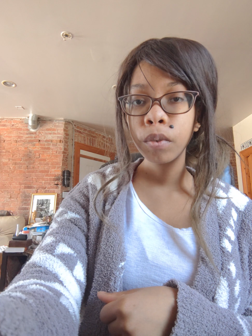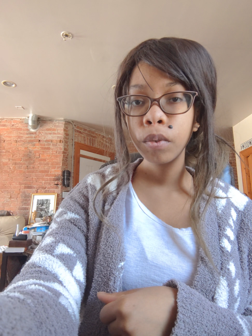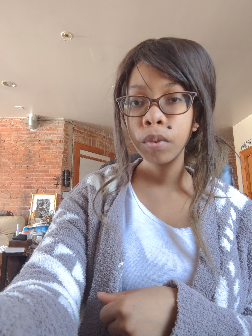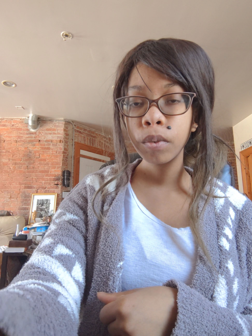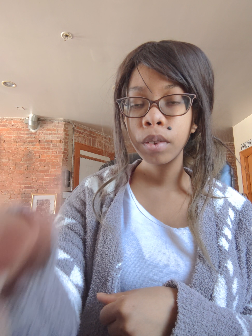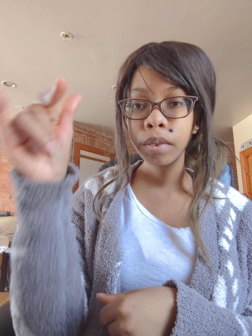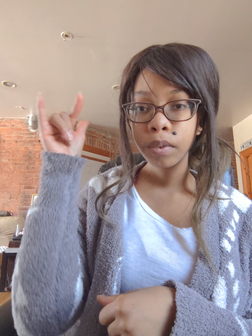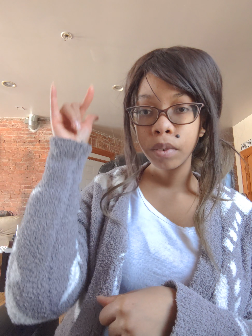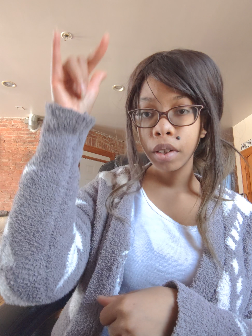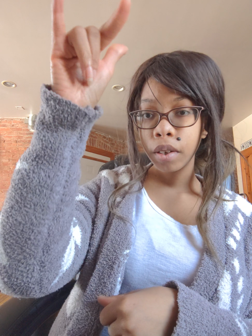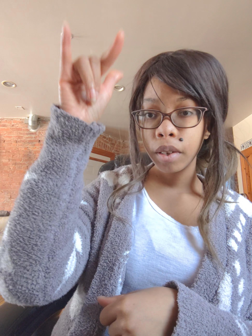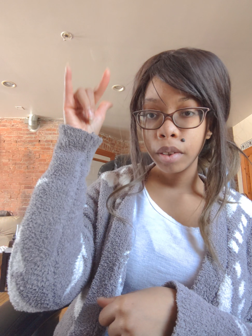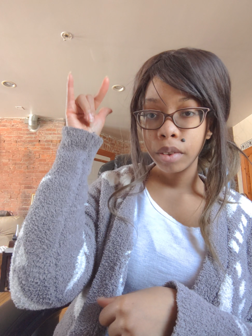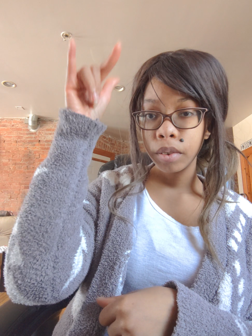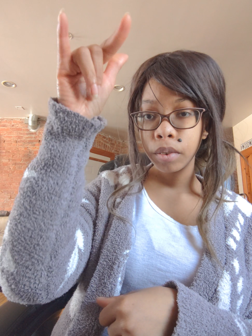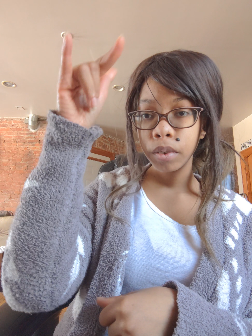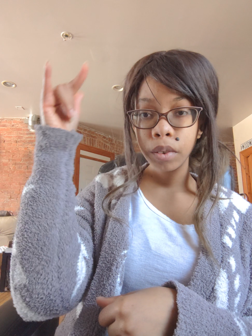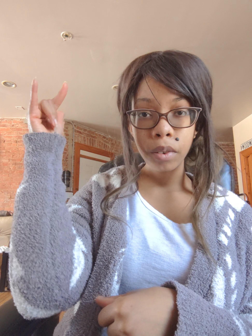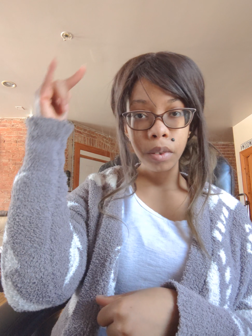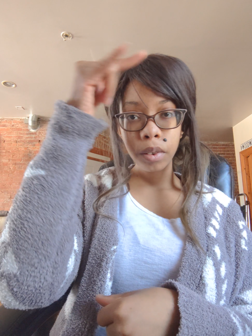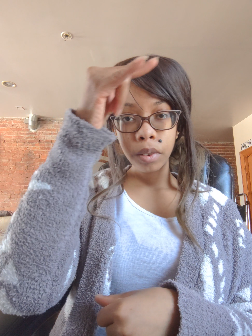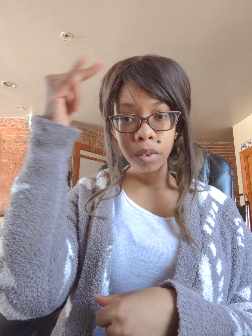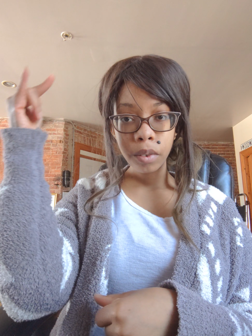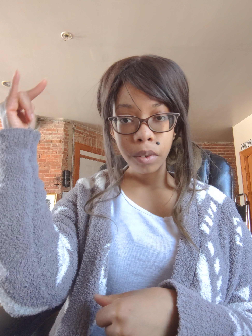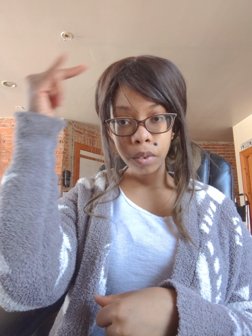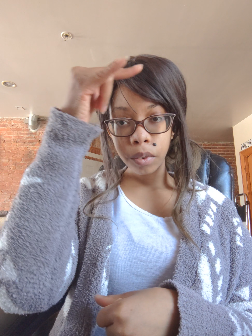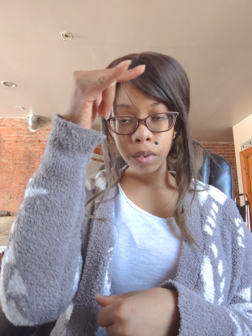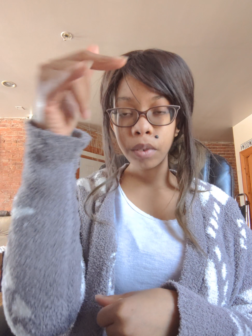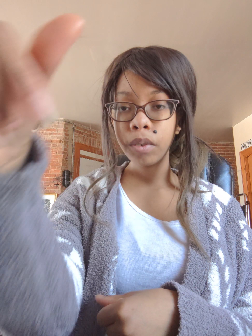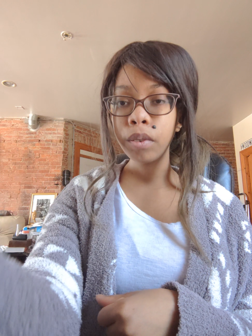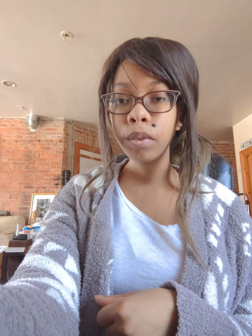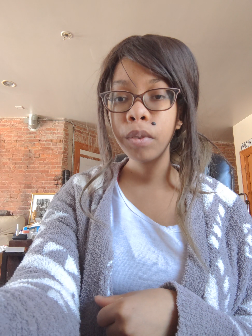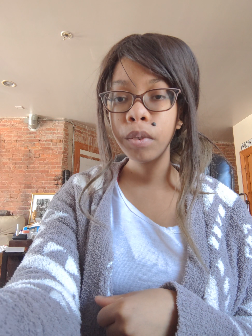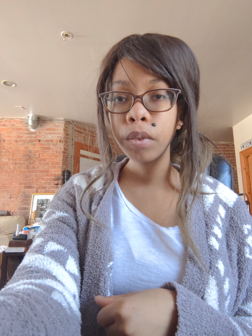airplane